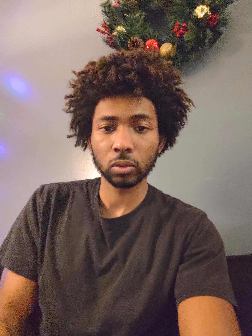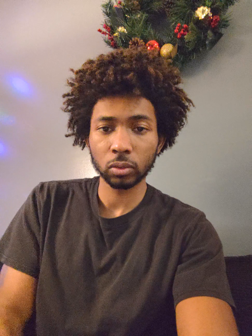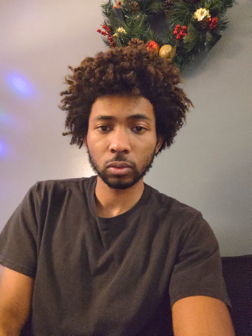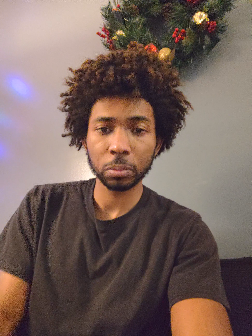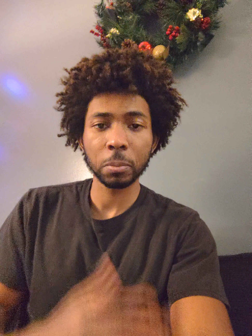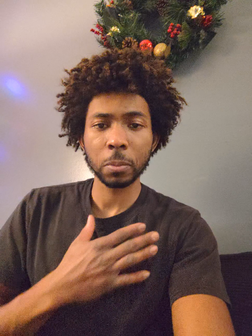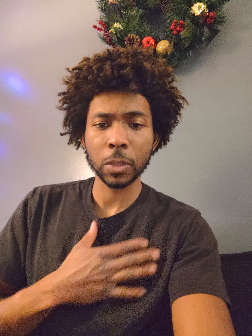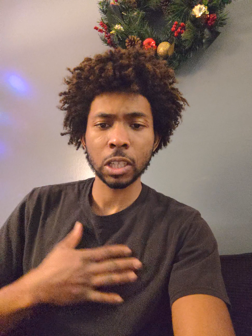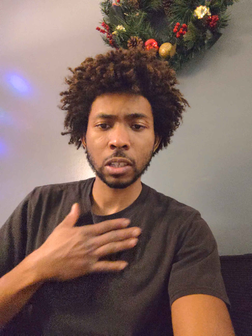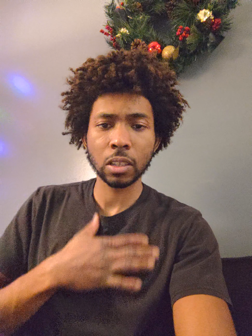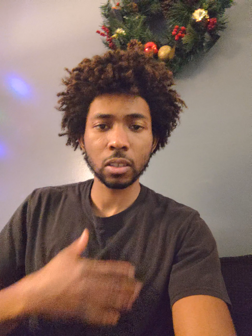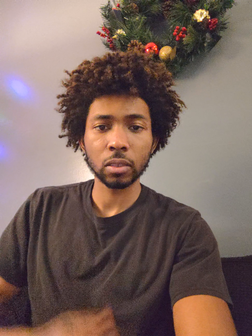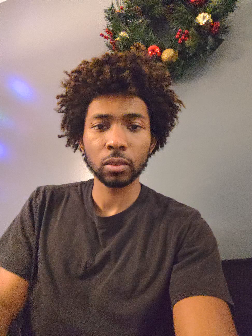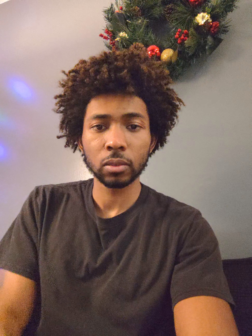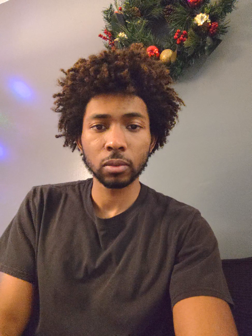please